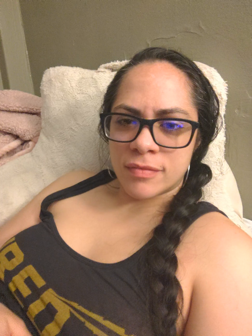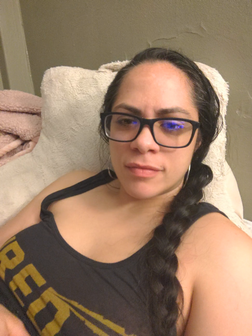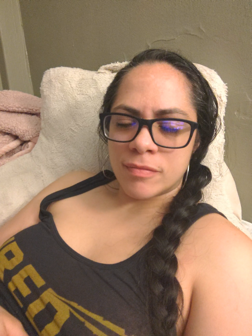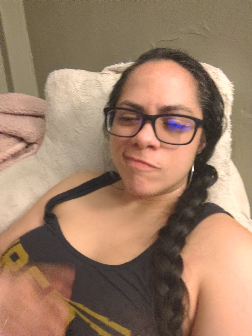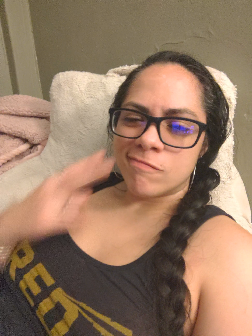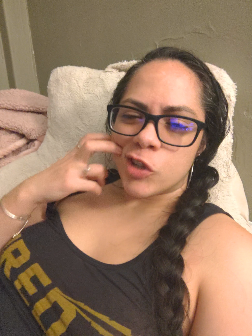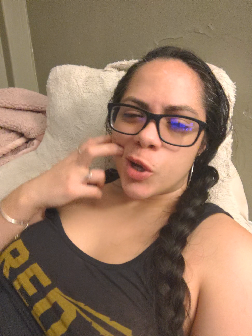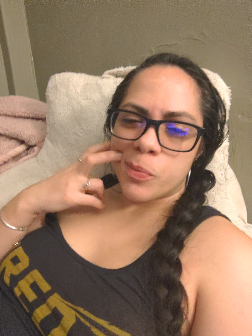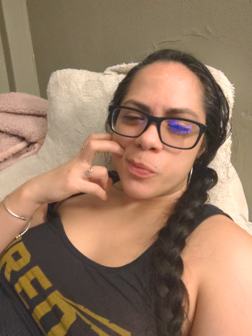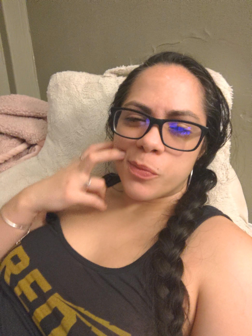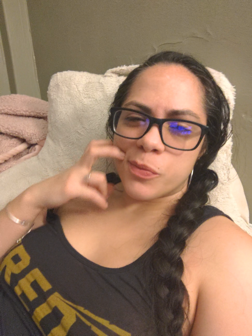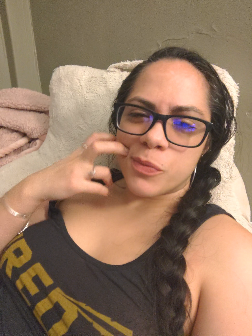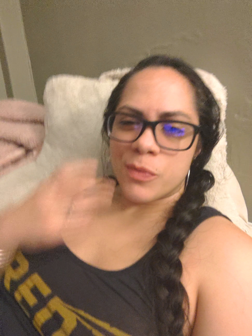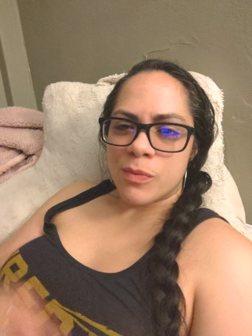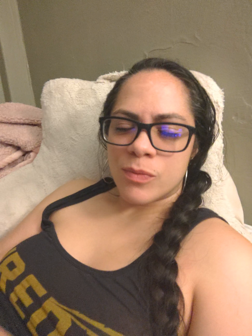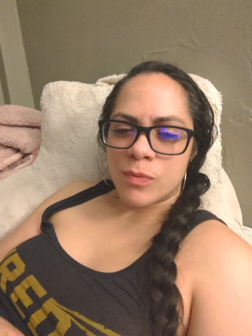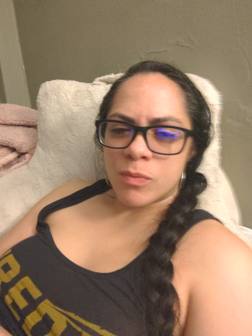gum